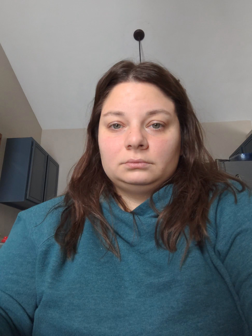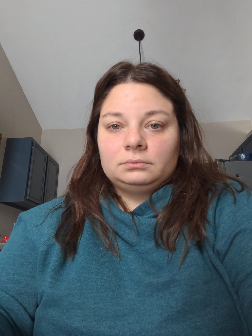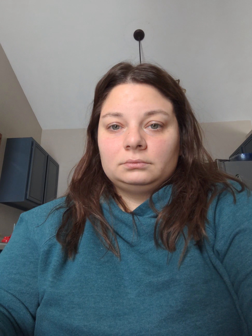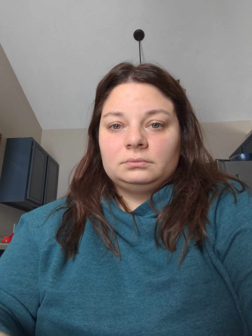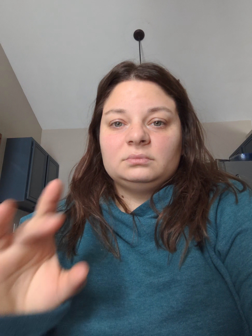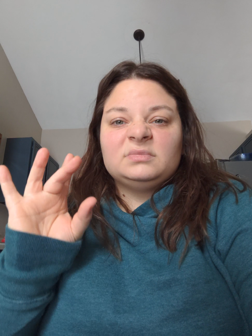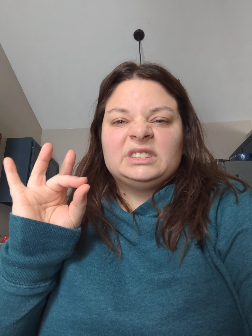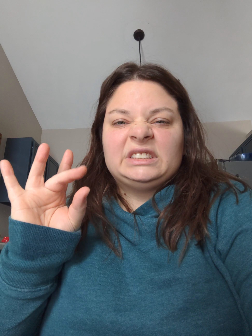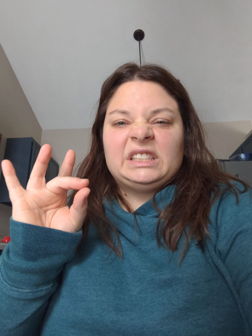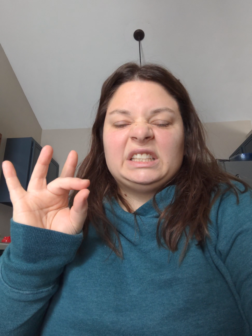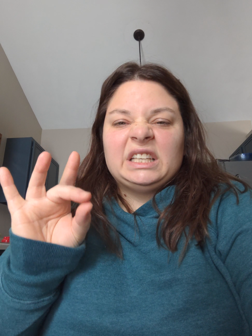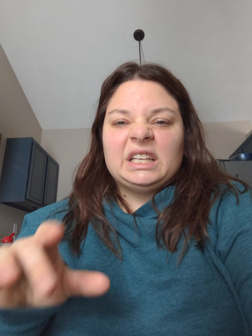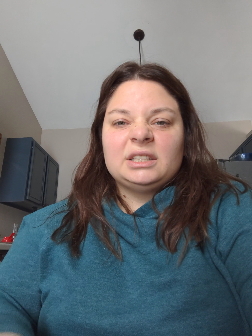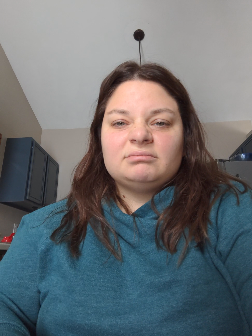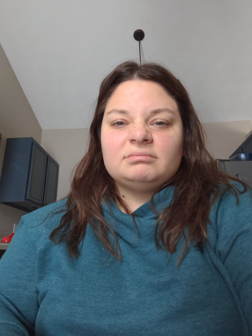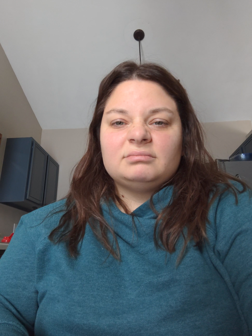sticky